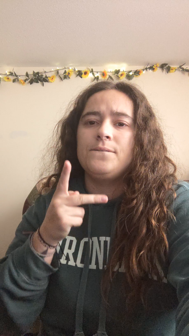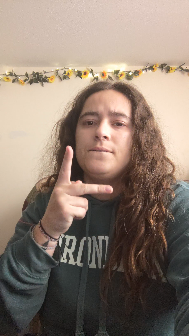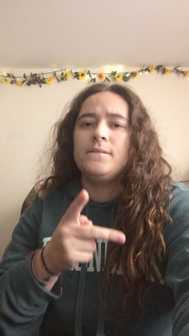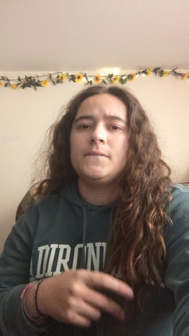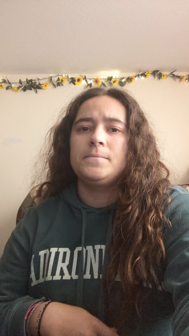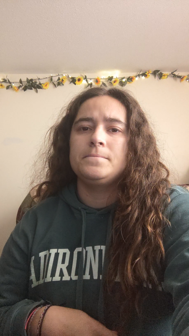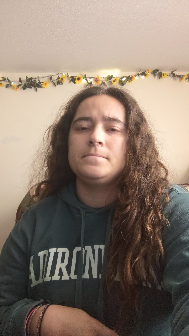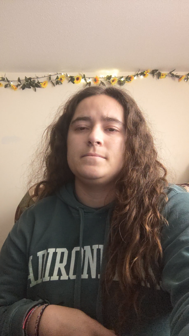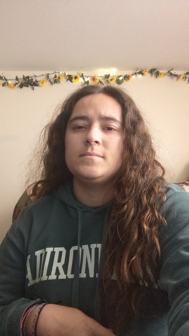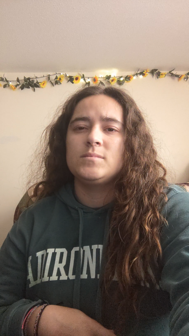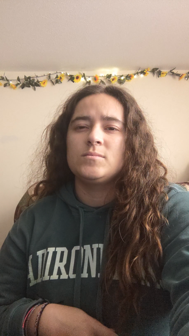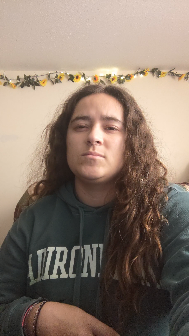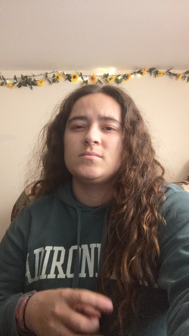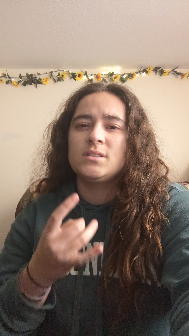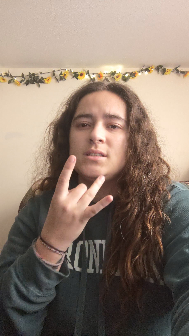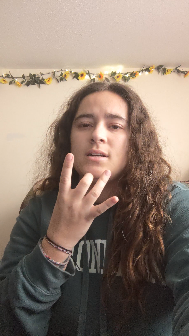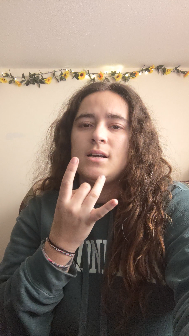light bulb